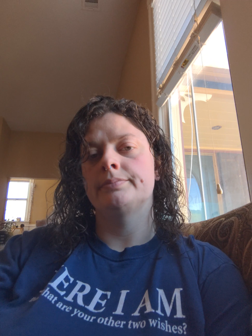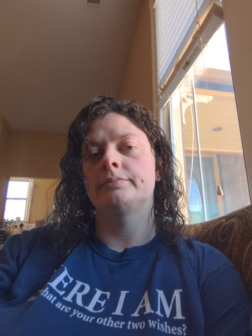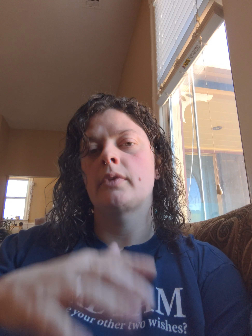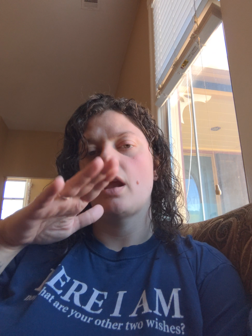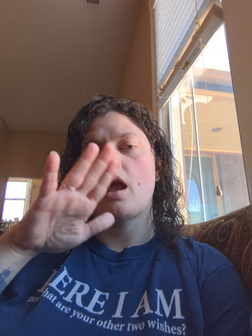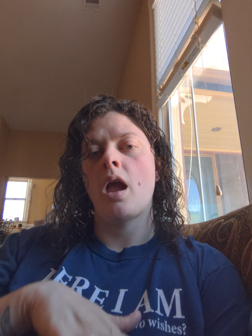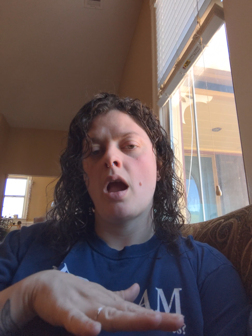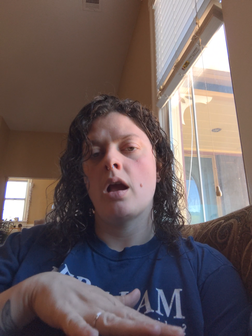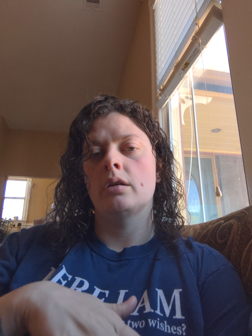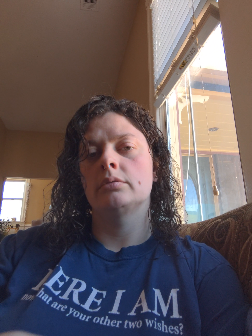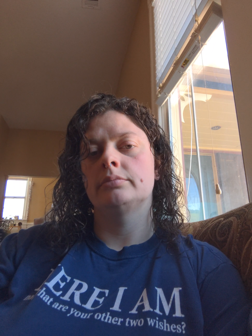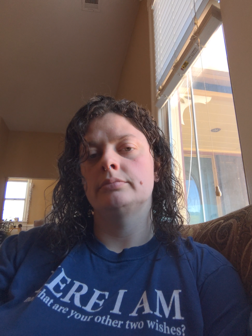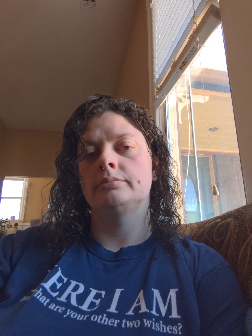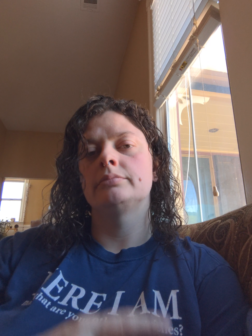on